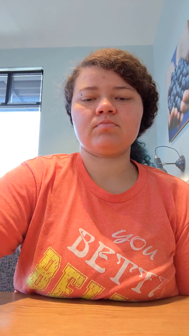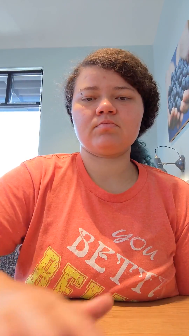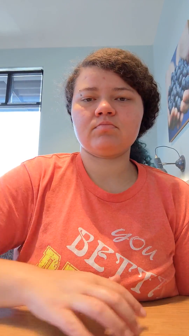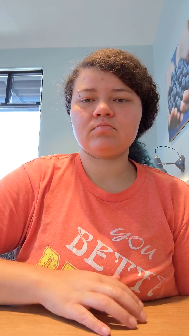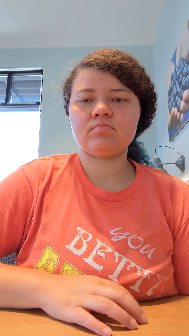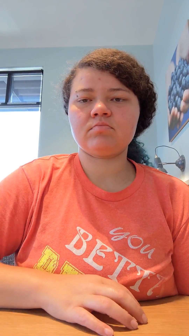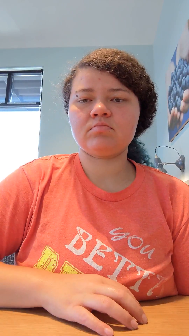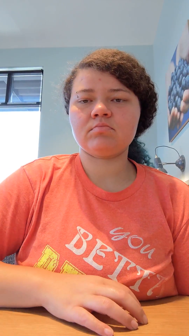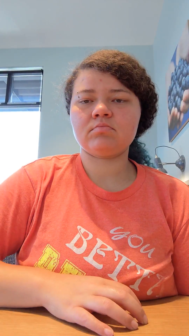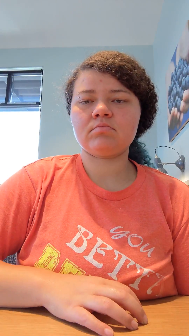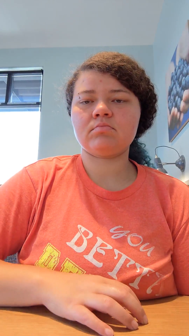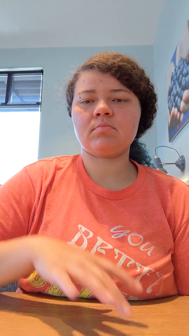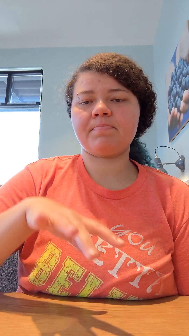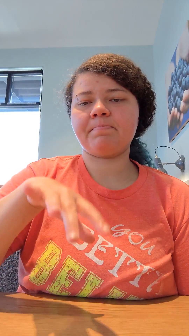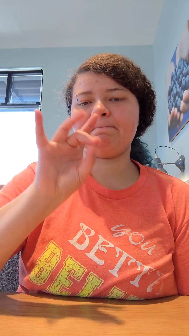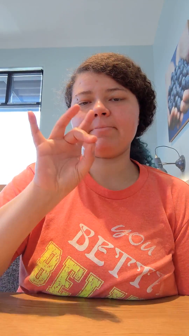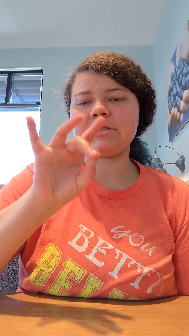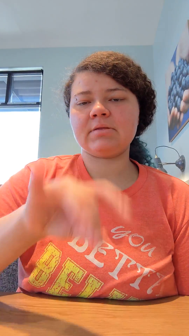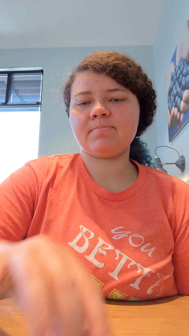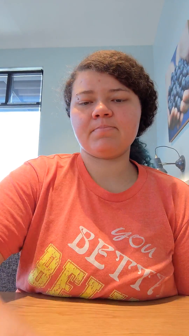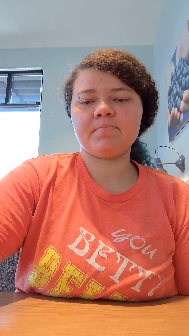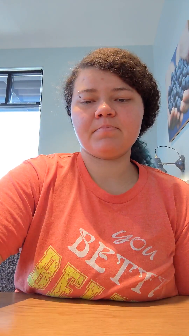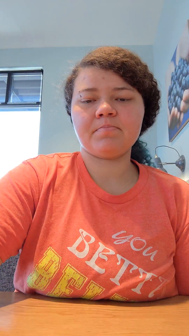pick